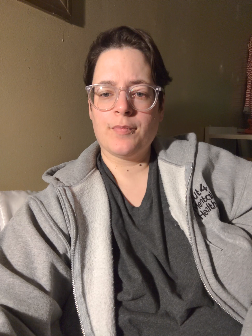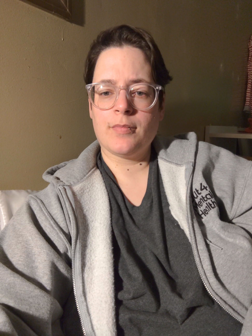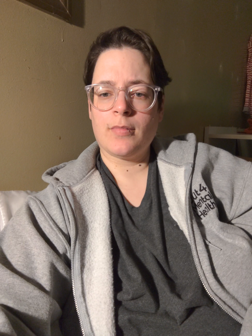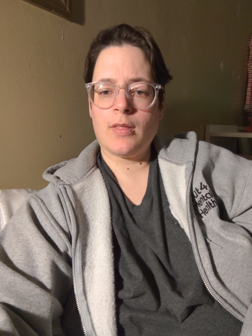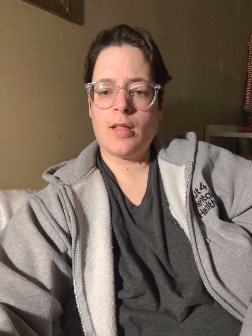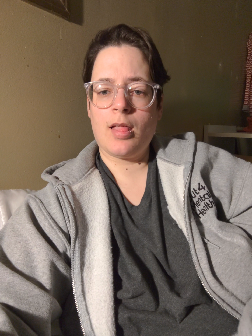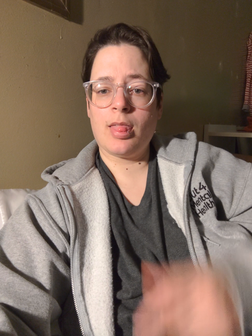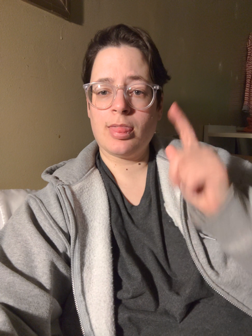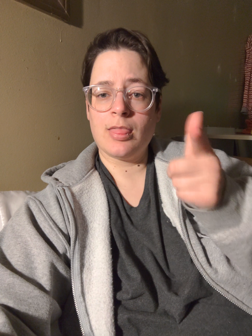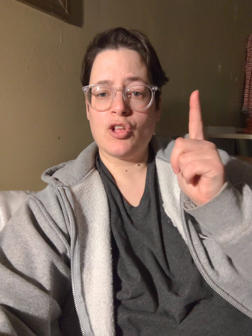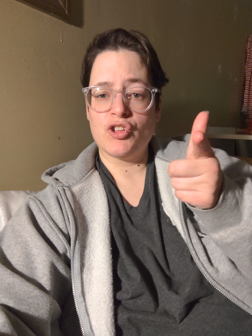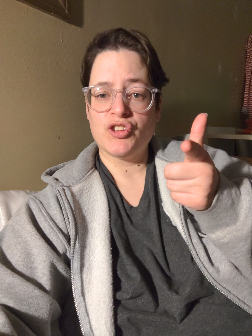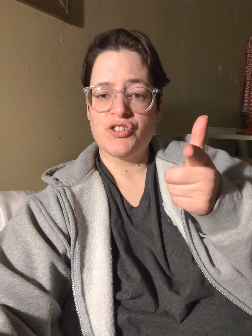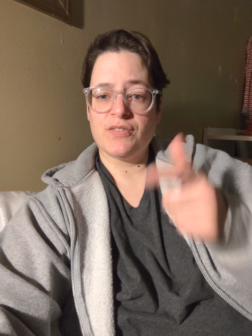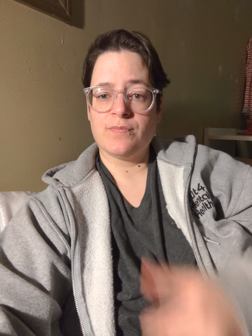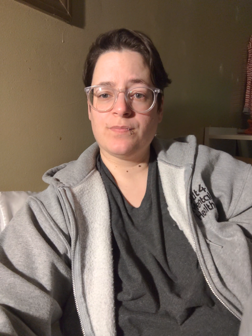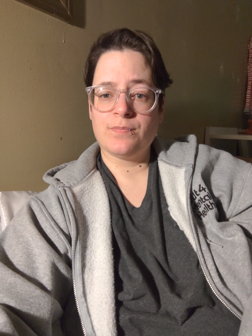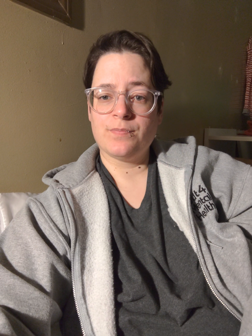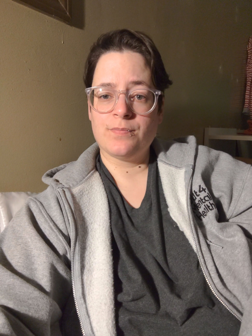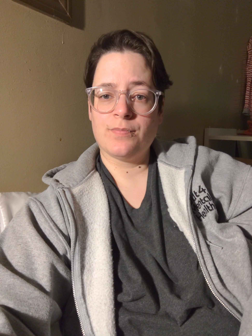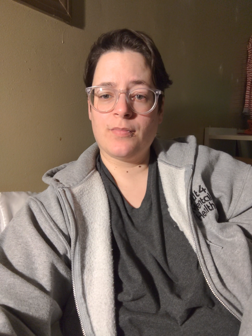later